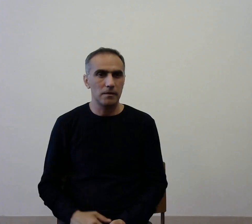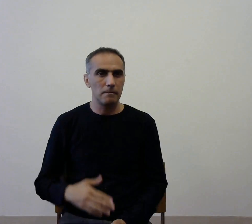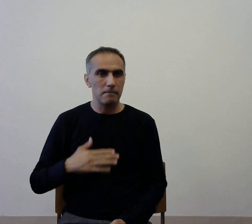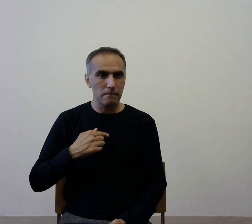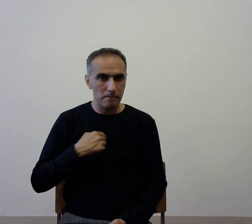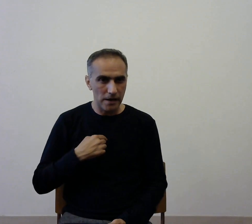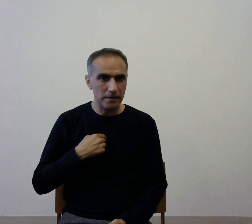mən